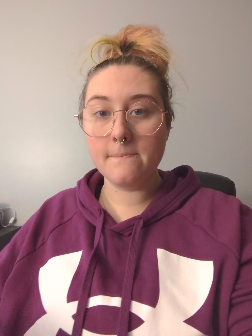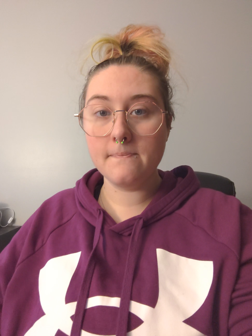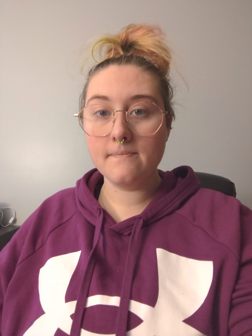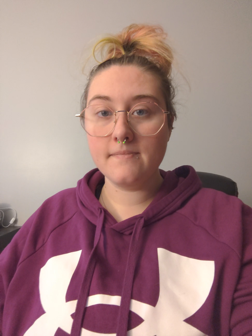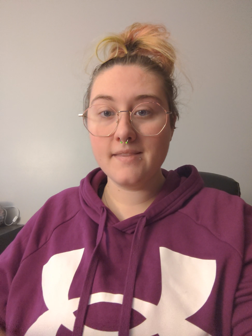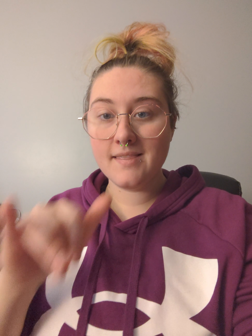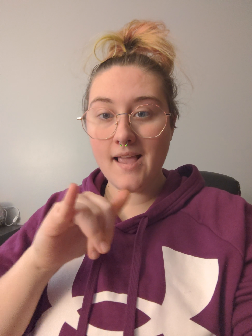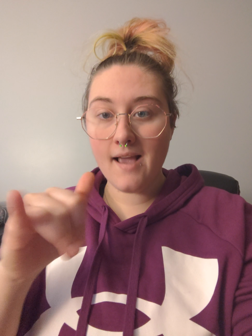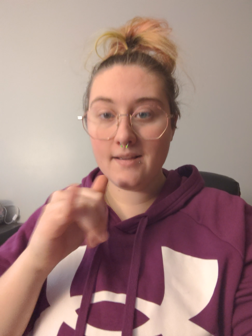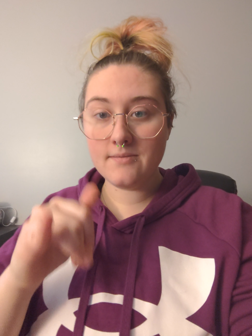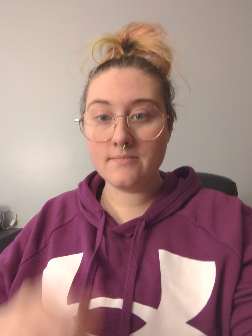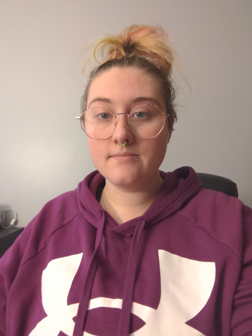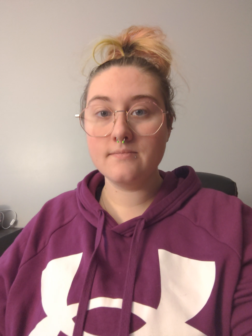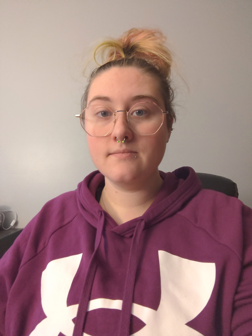like